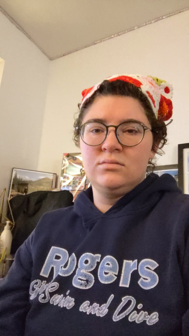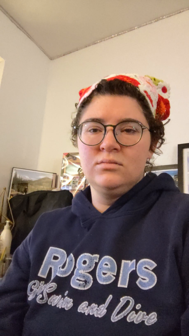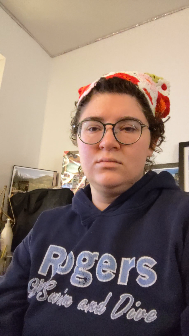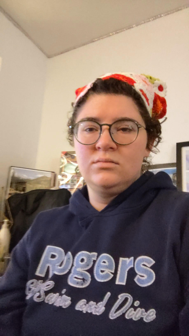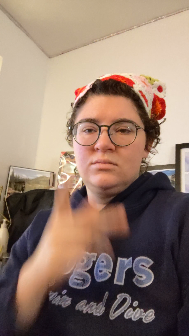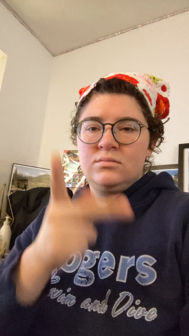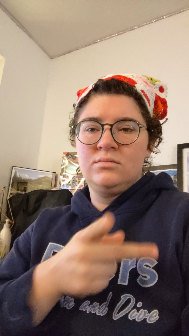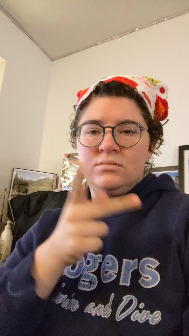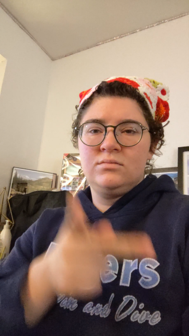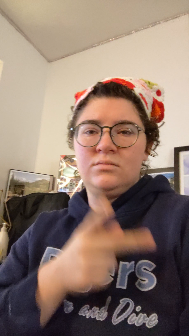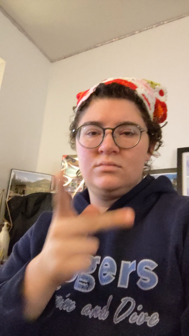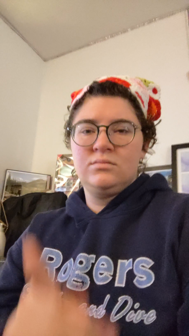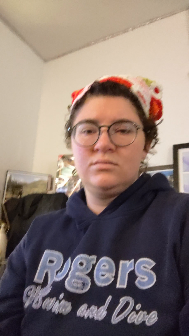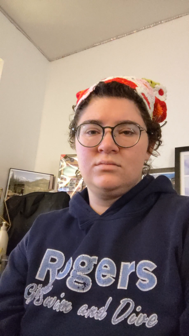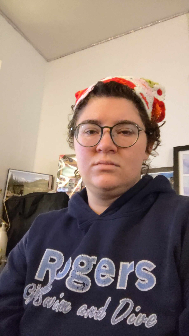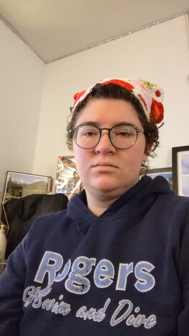careful